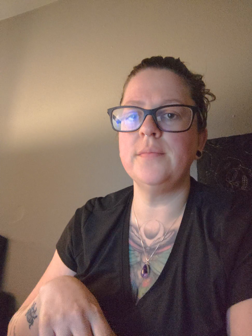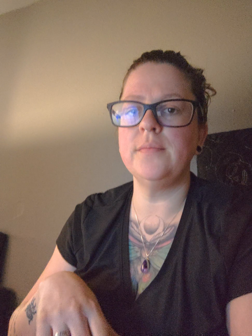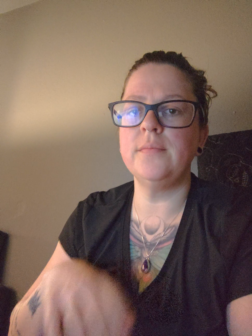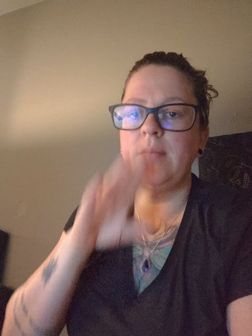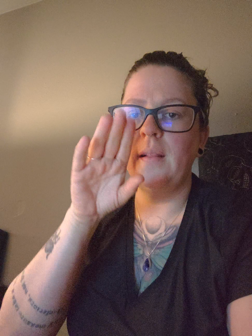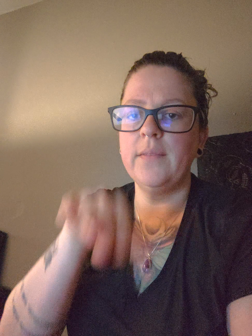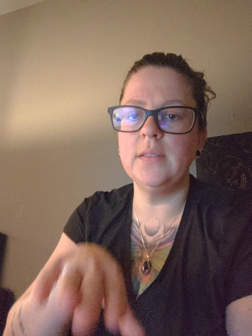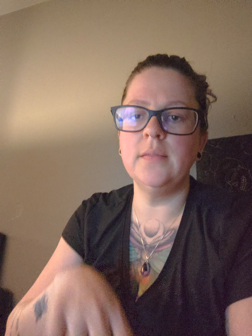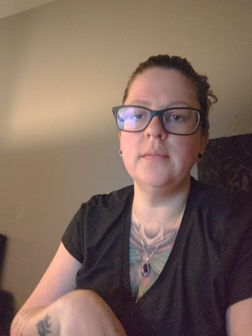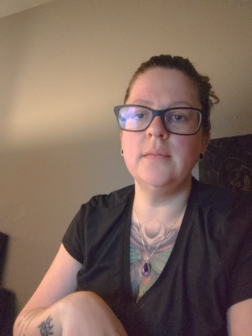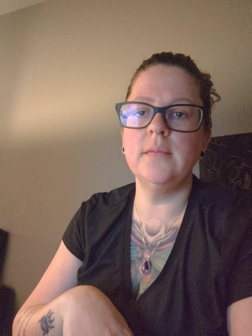elephant